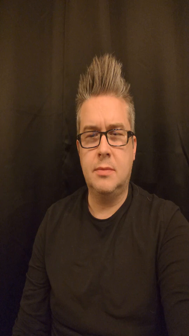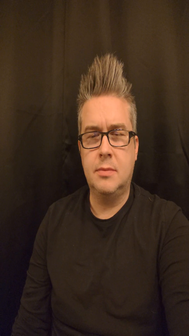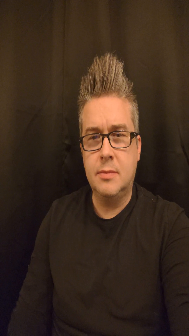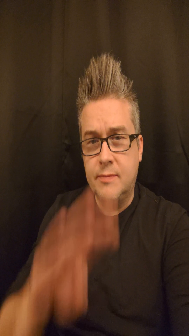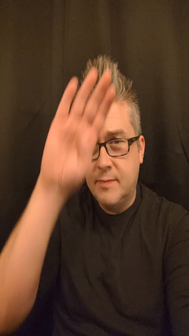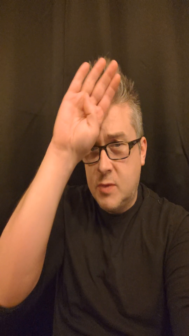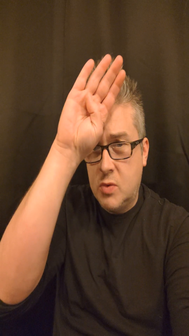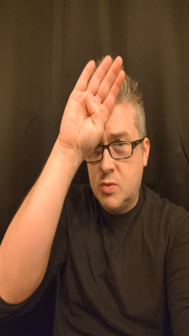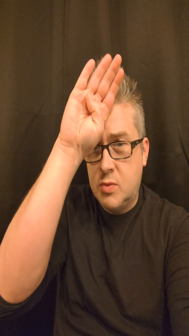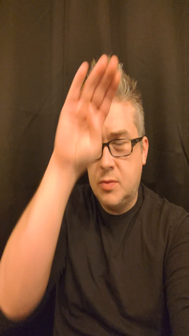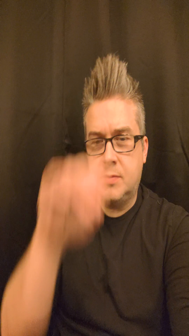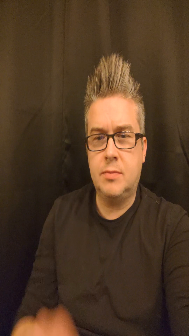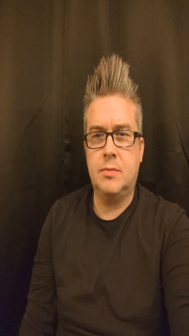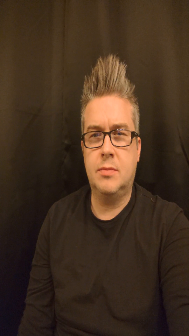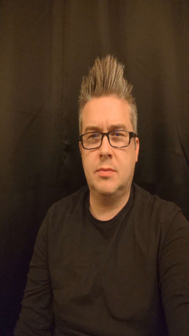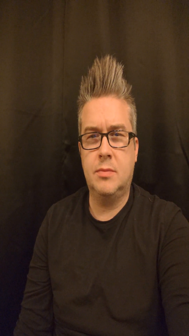fireman